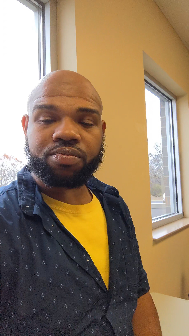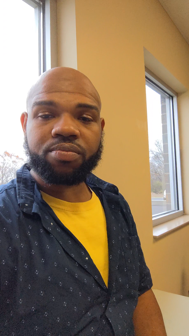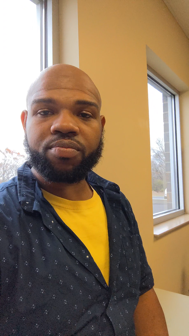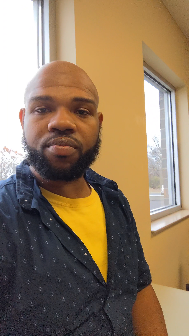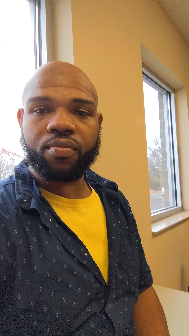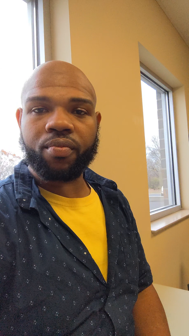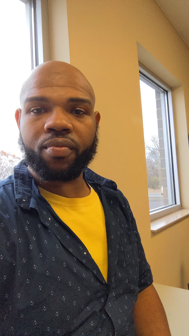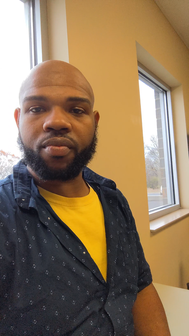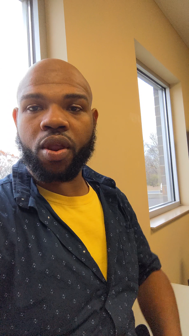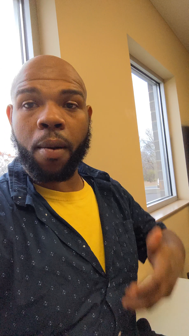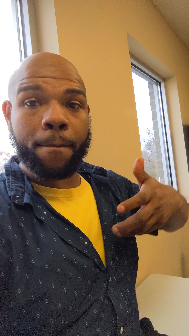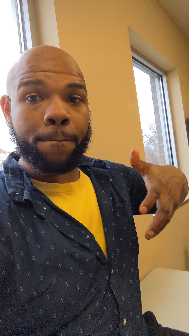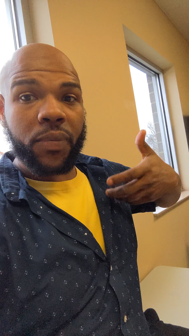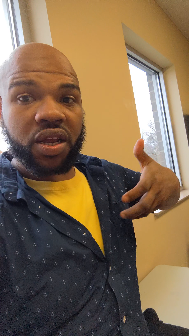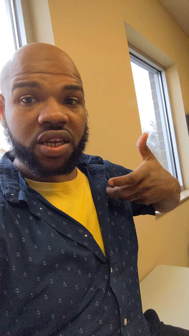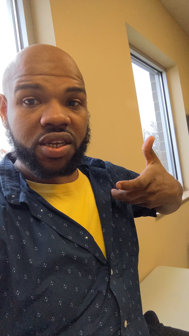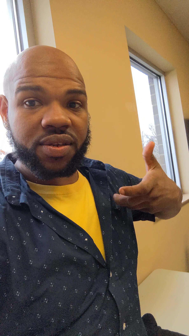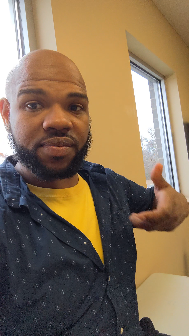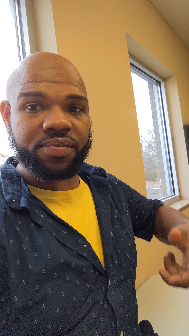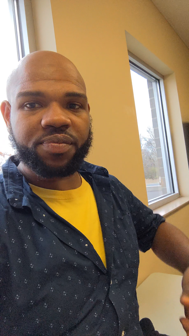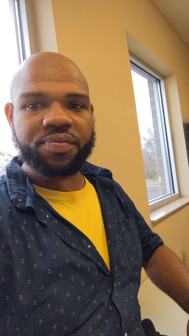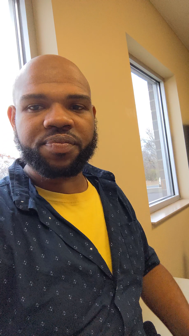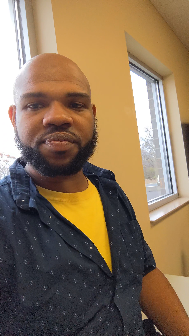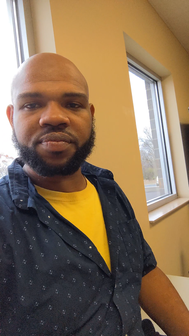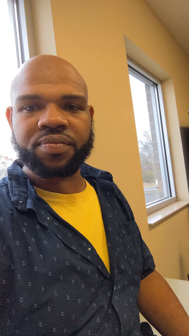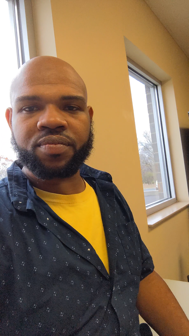monkey